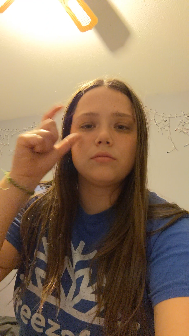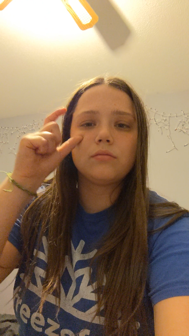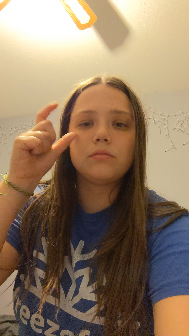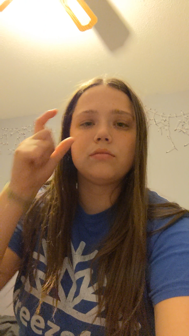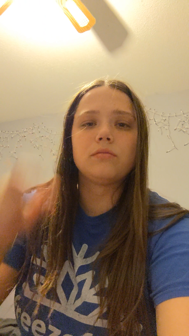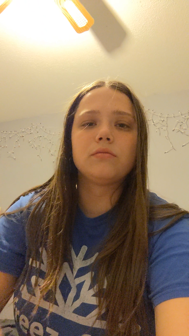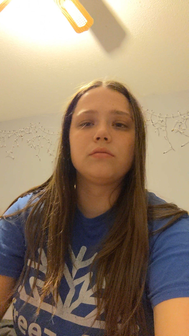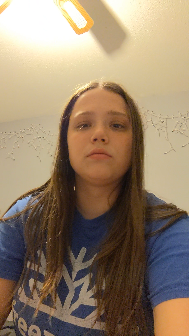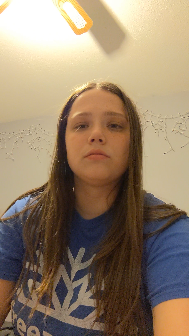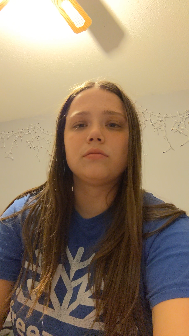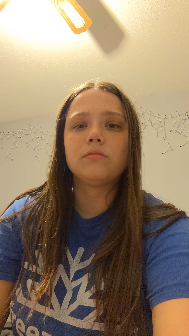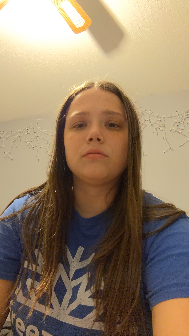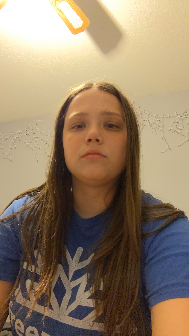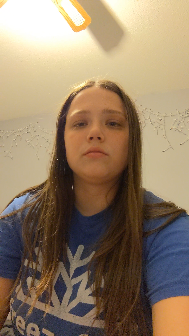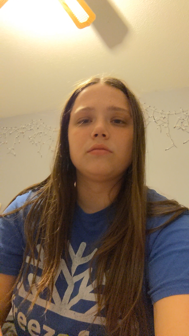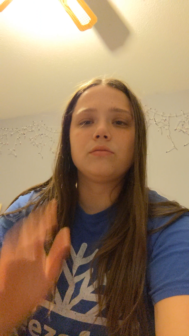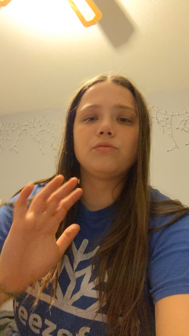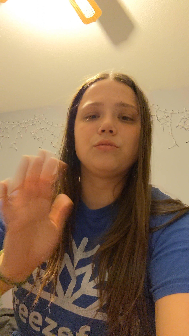cheese